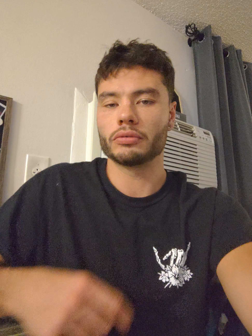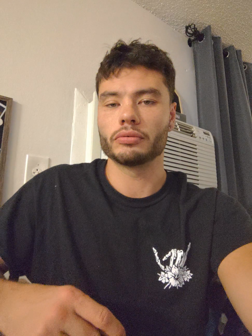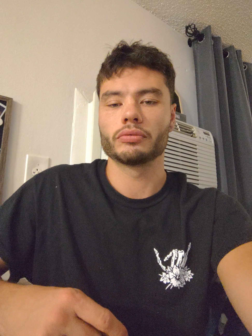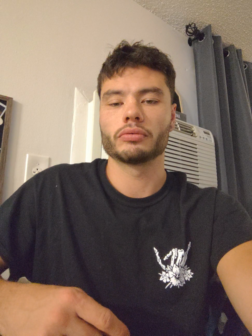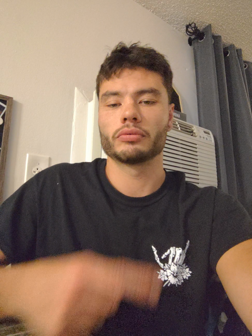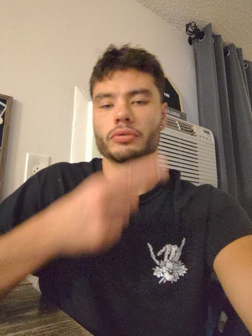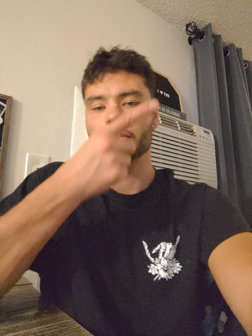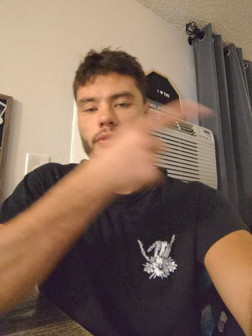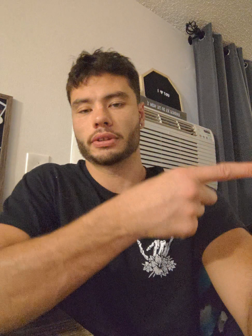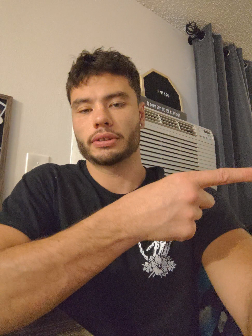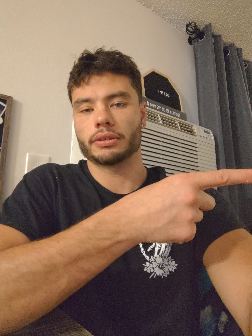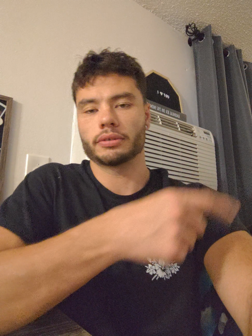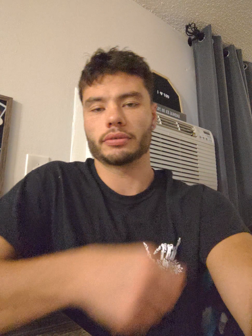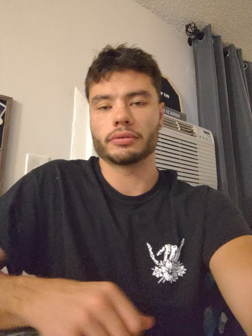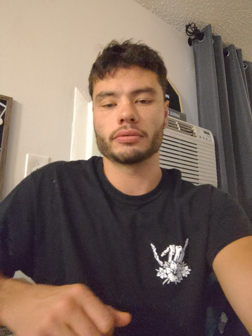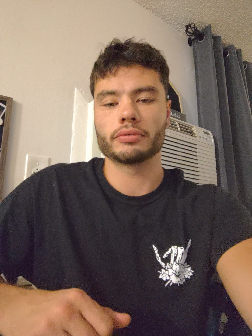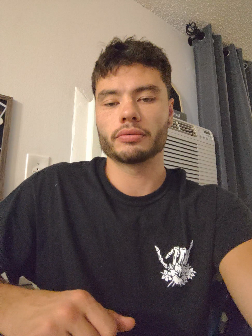he/she/it